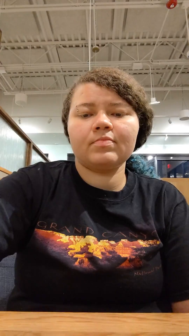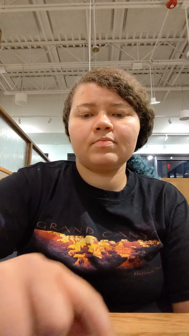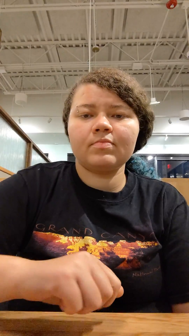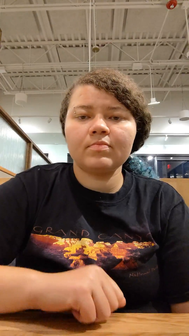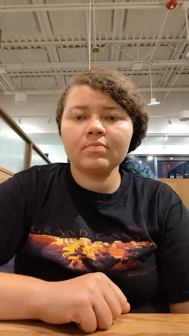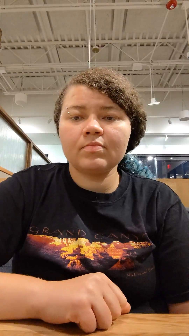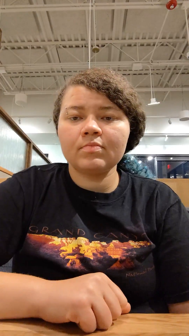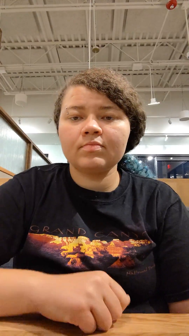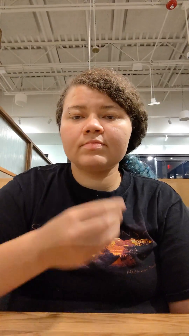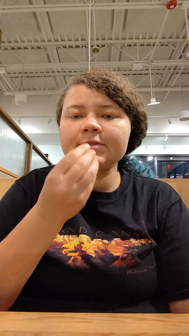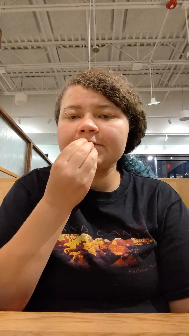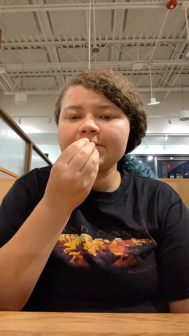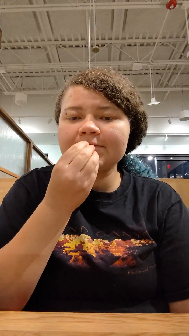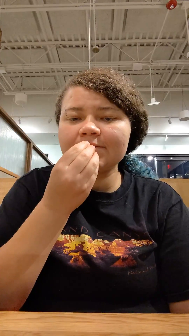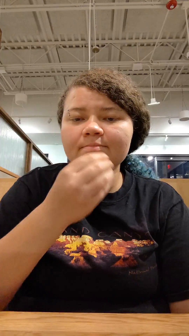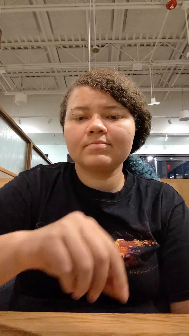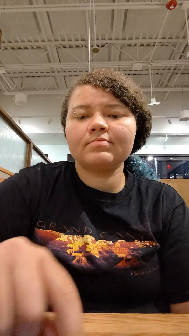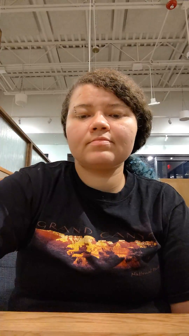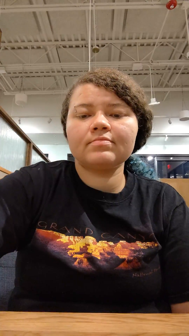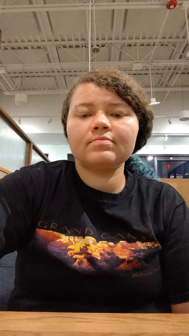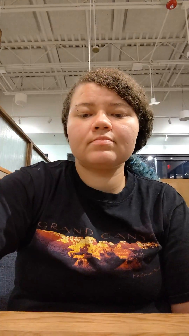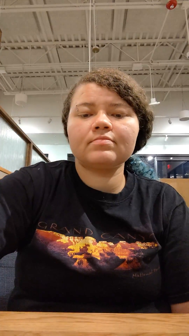eat